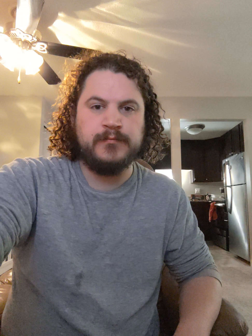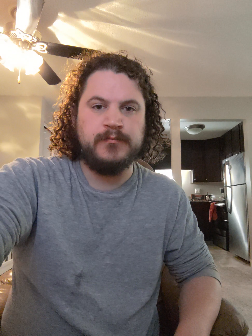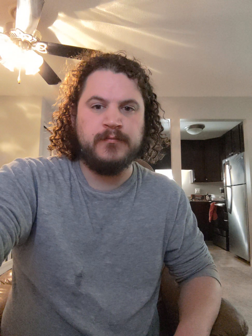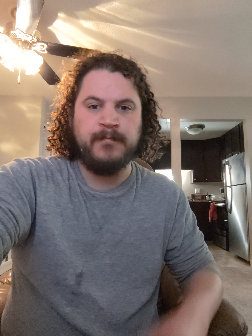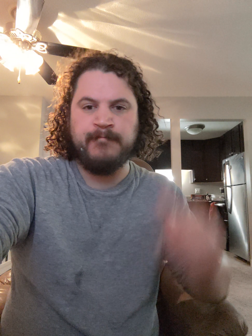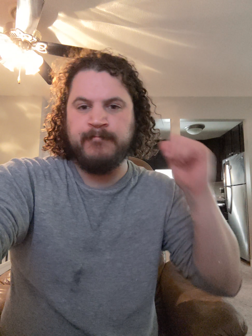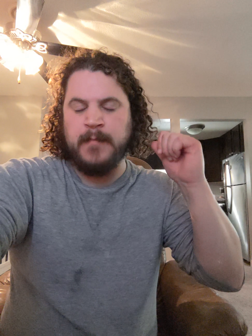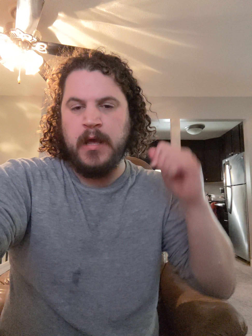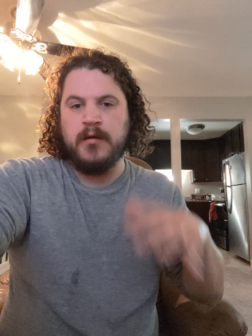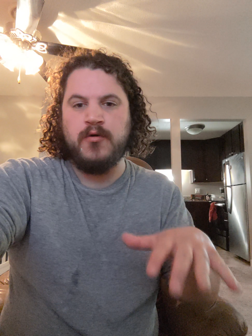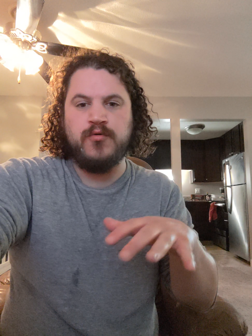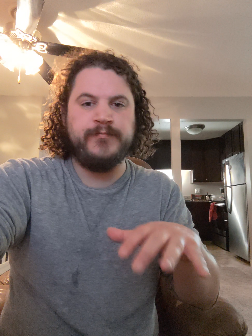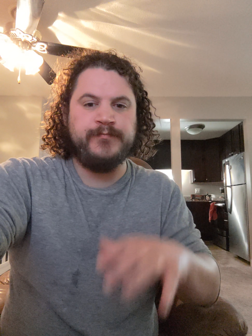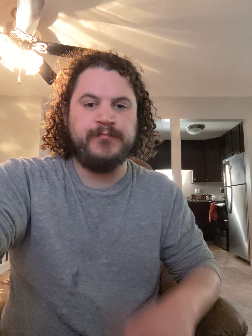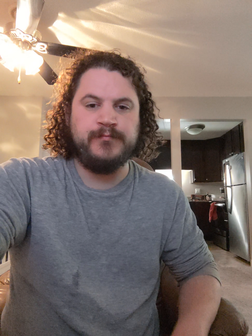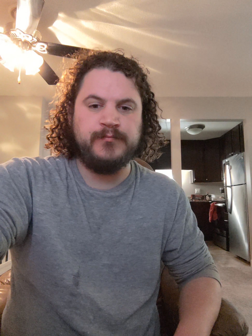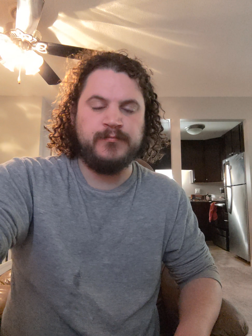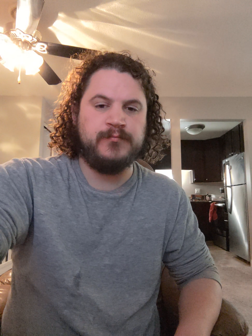backyard